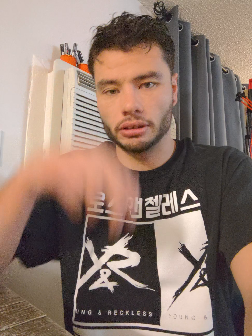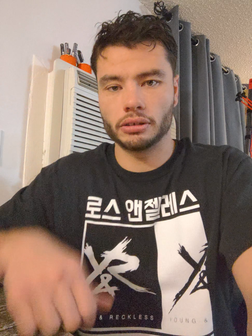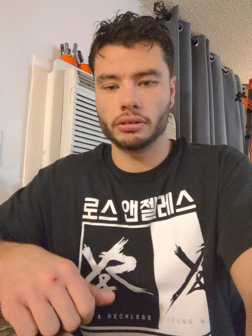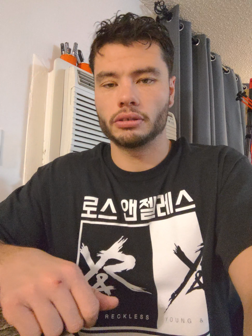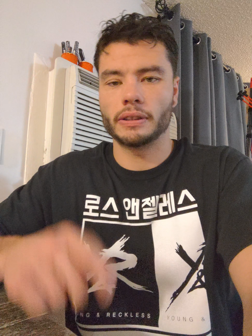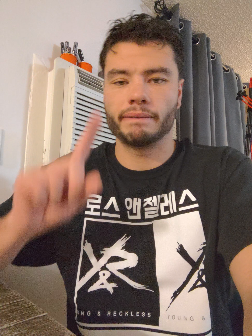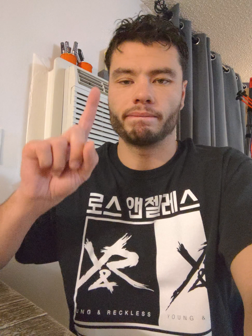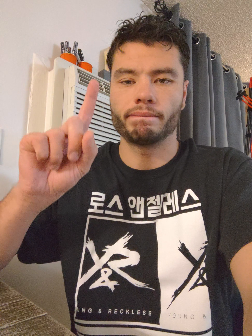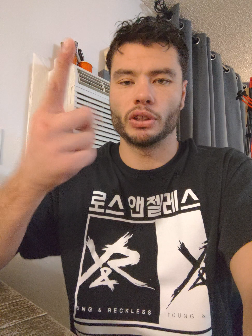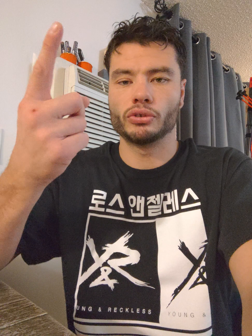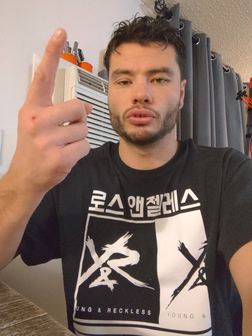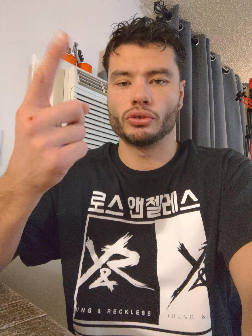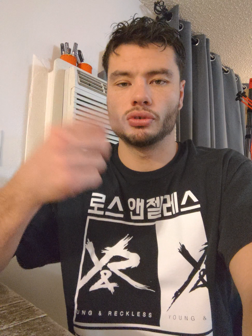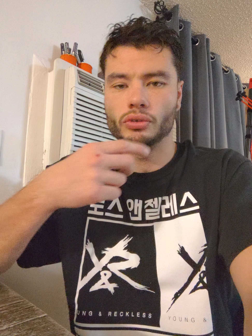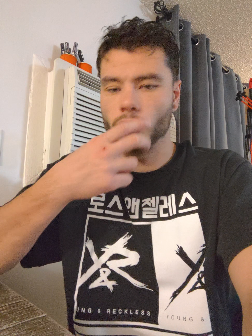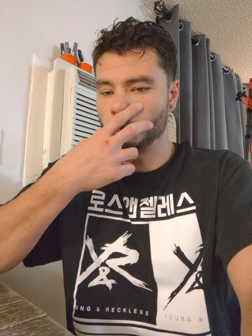first